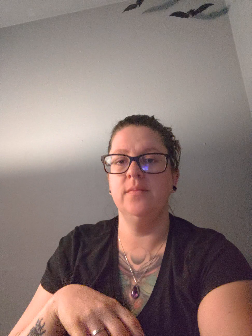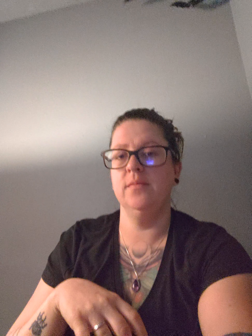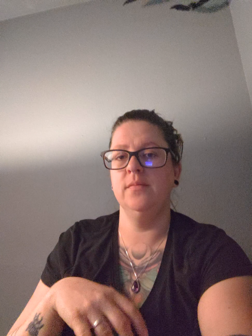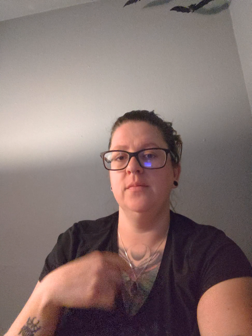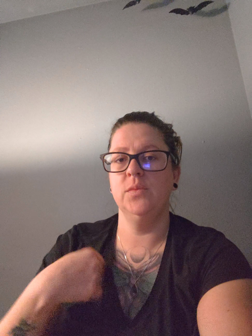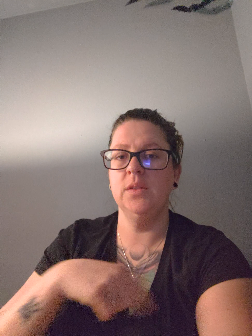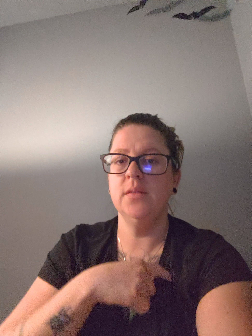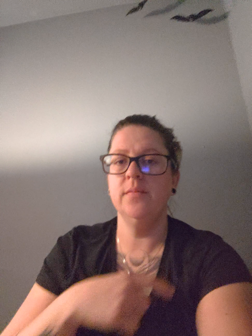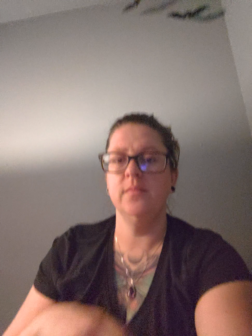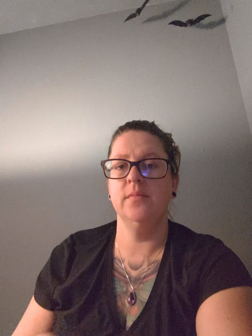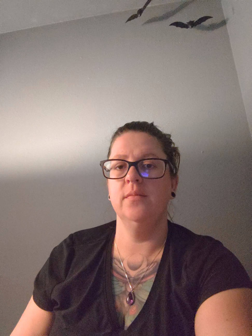we